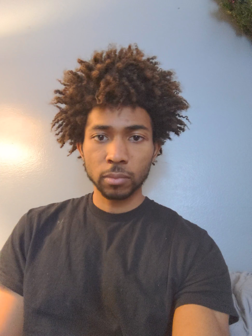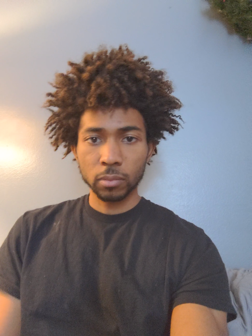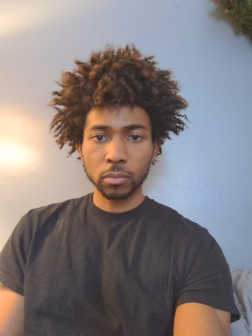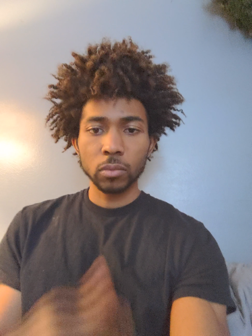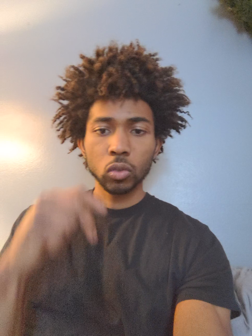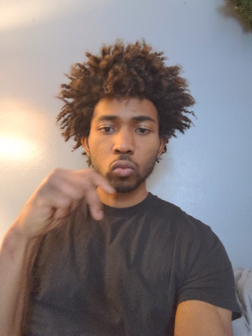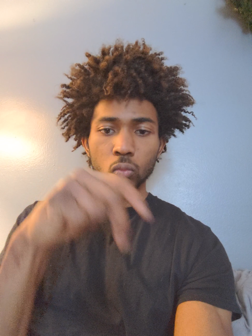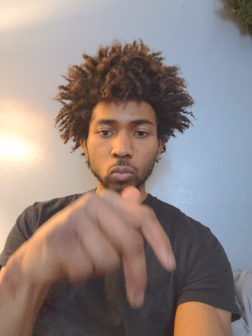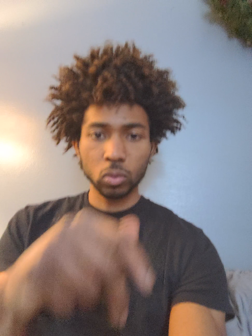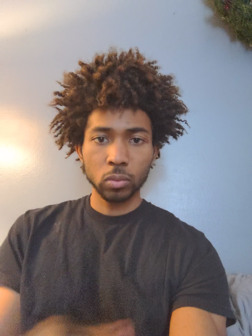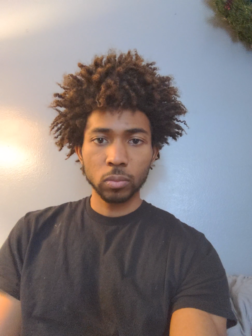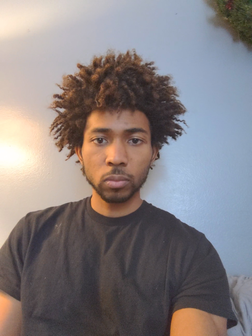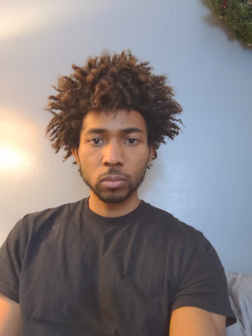ride